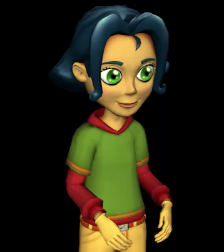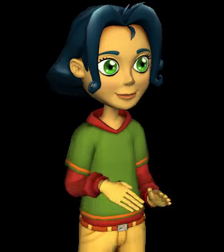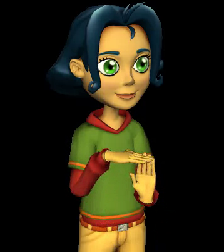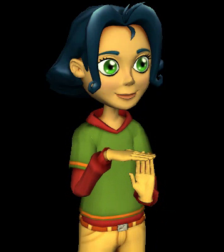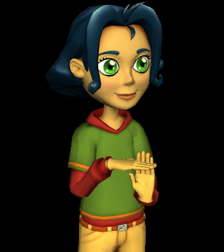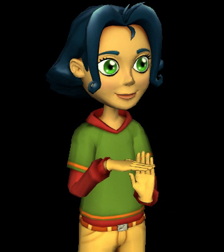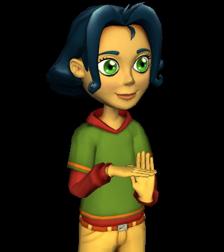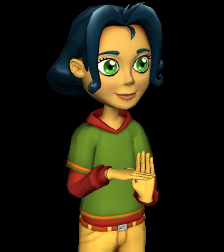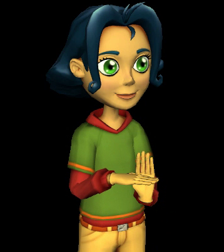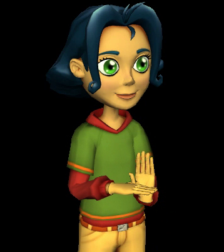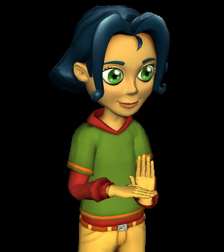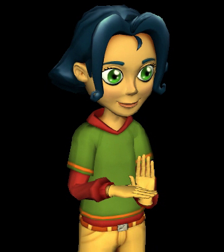قائمة